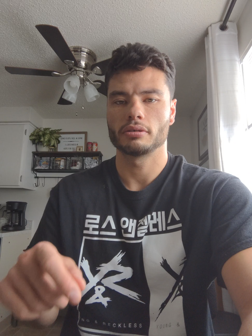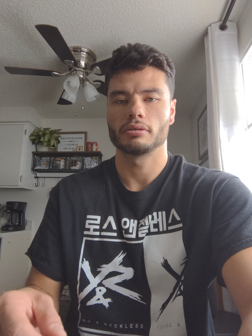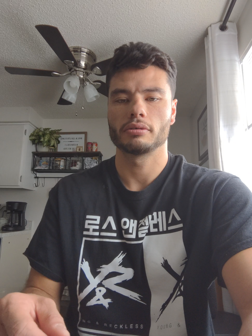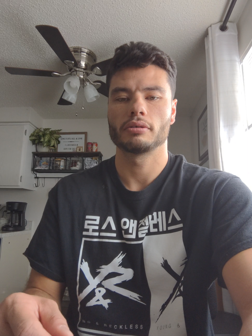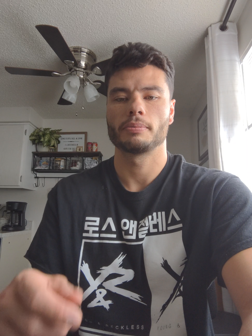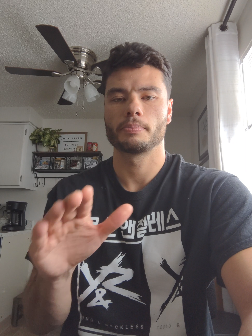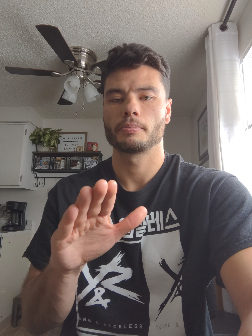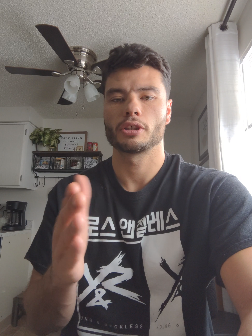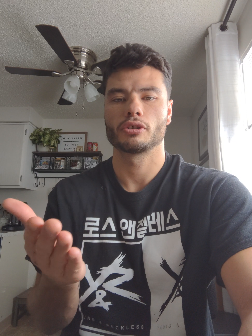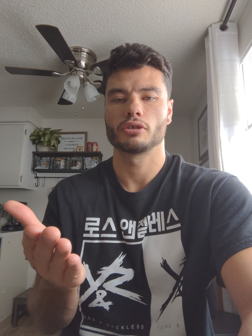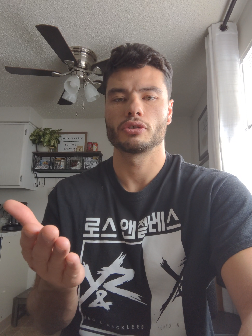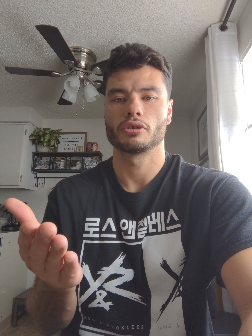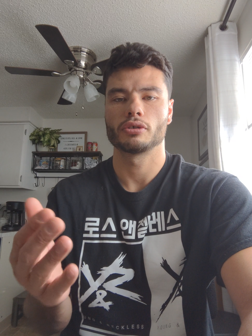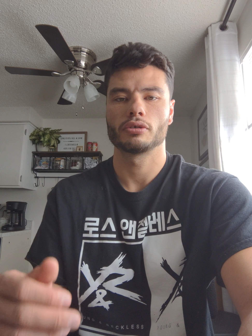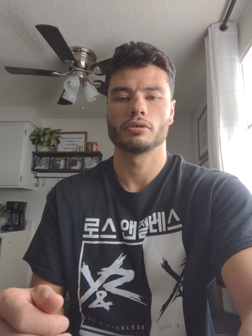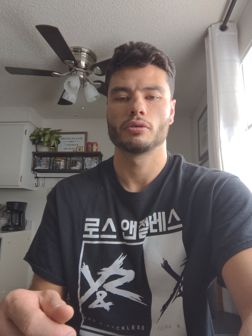book